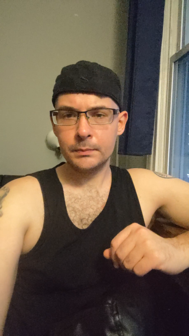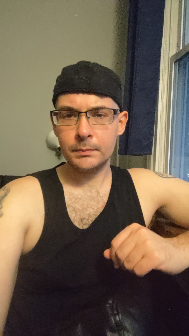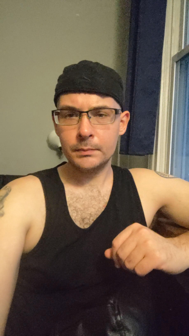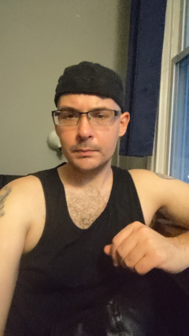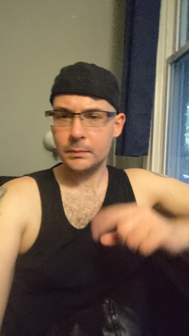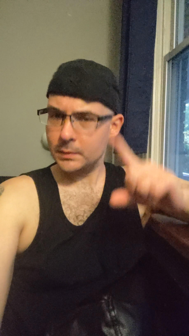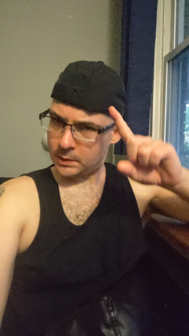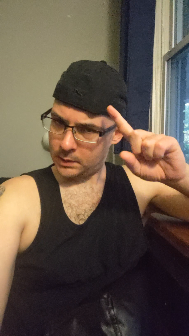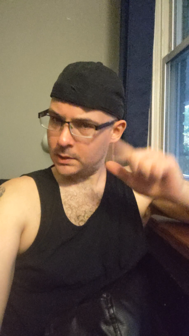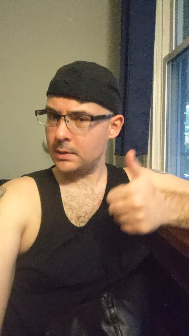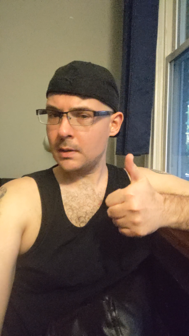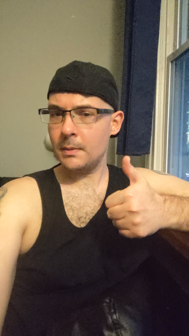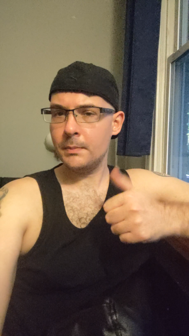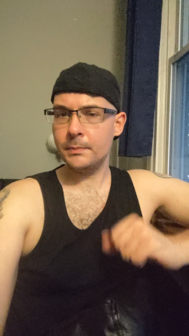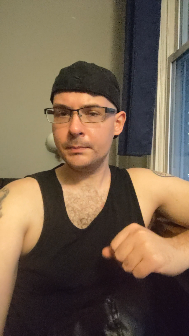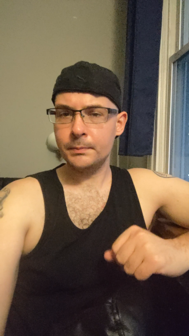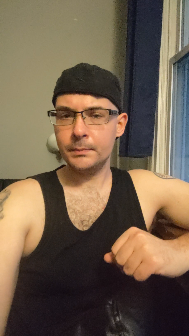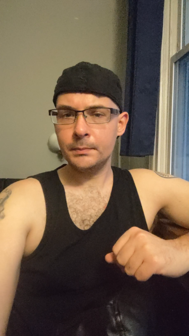dime